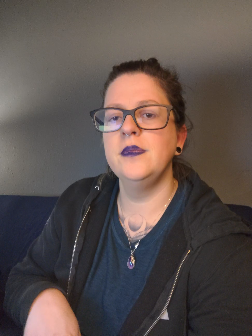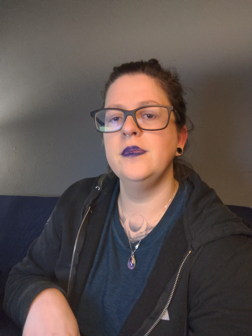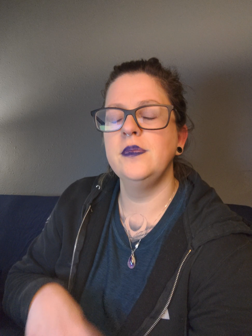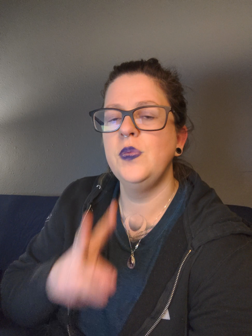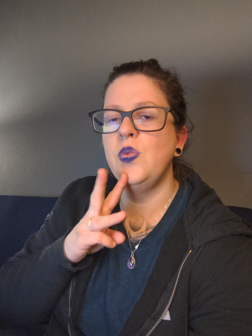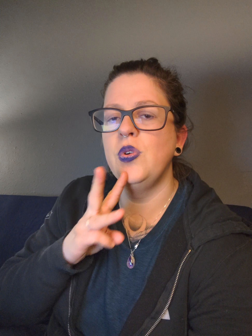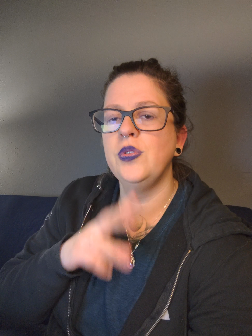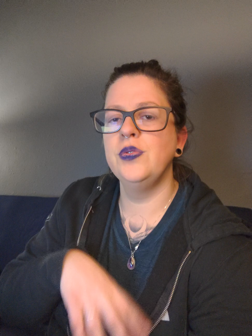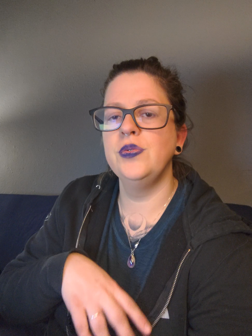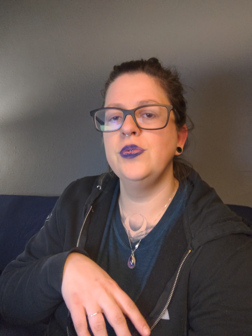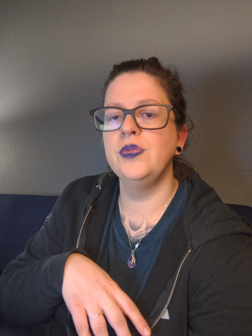water